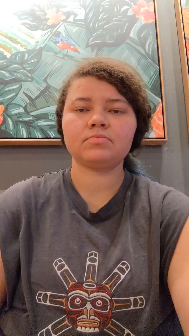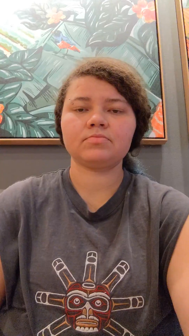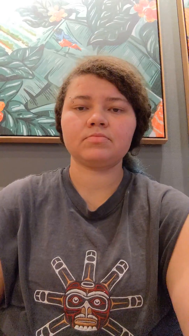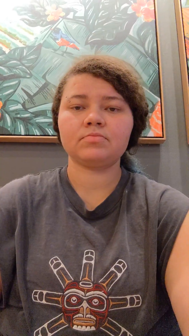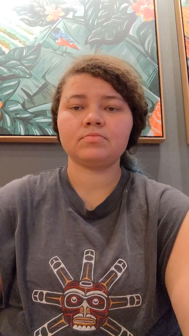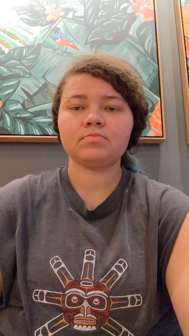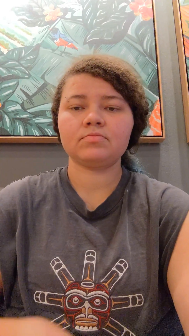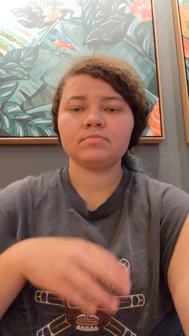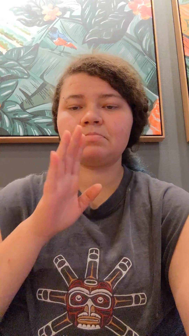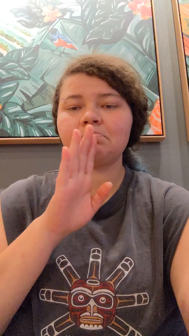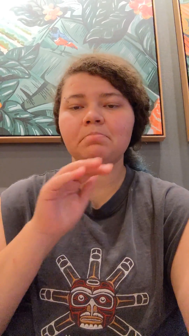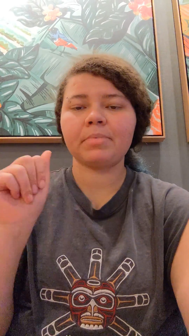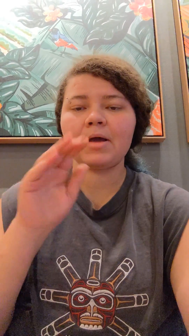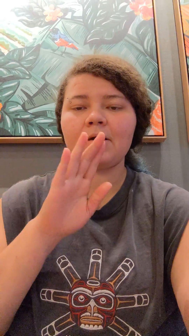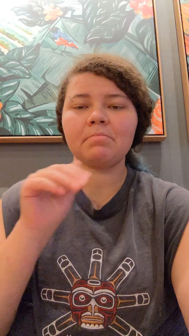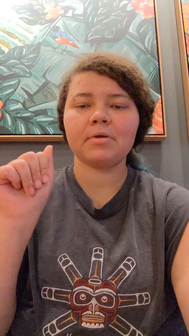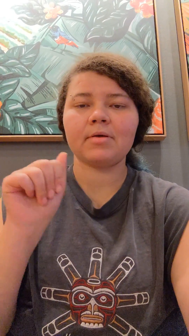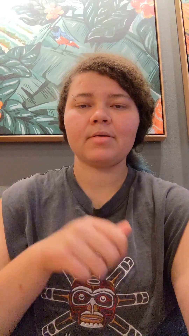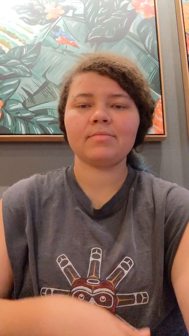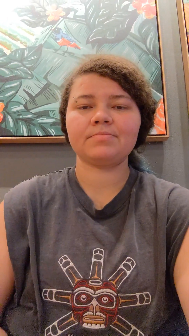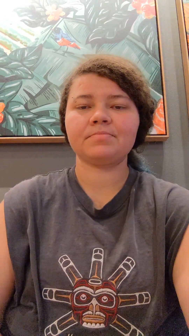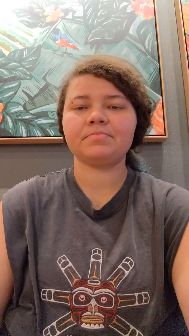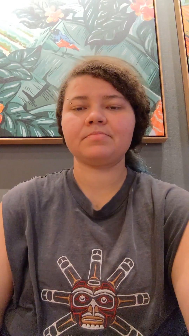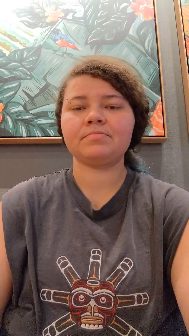baa baa